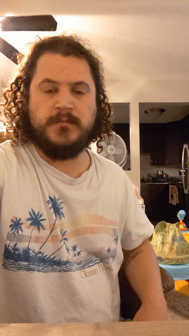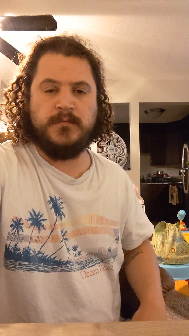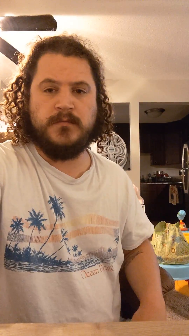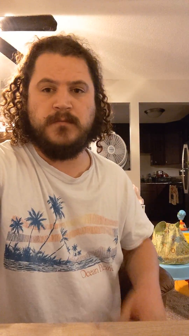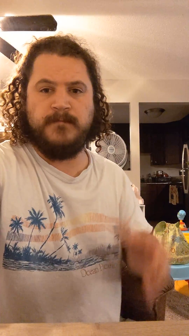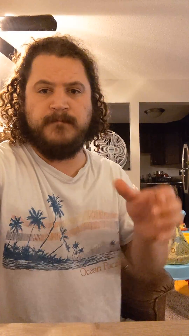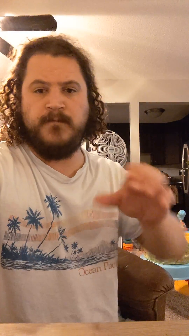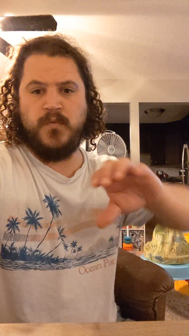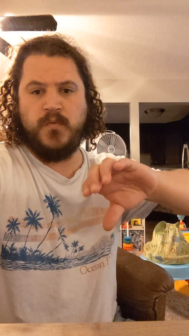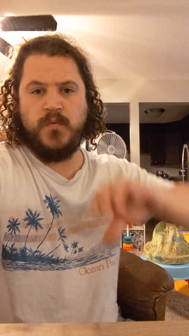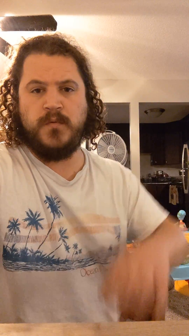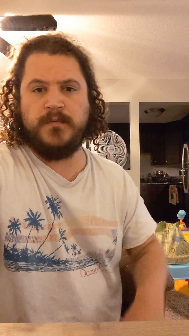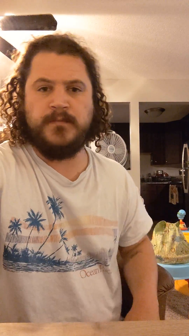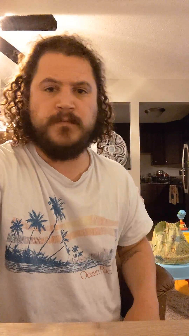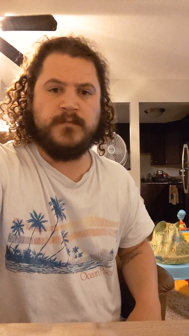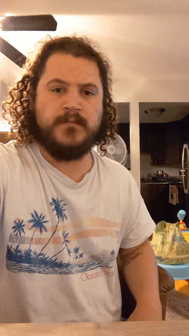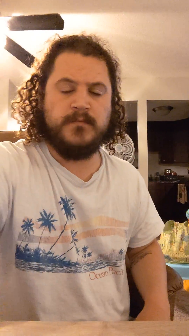pour